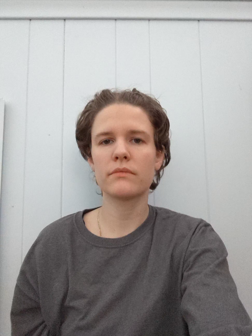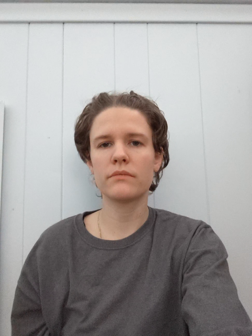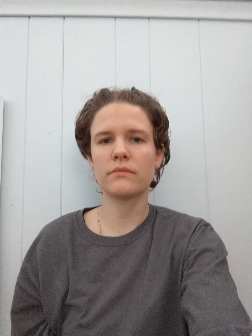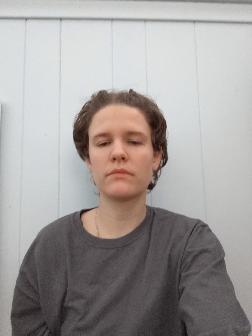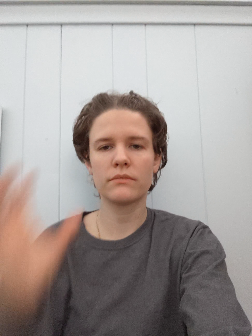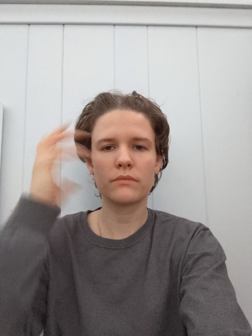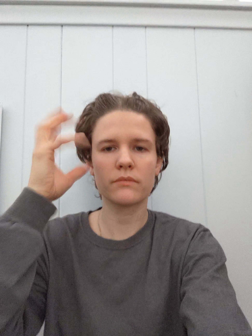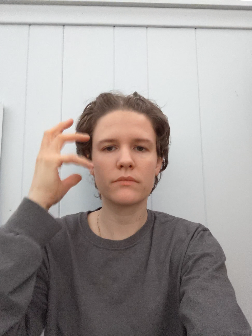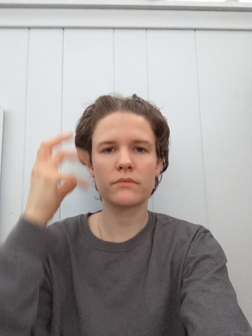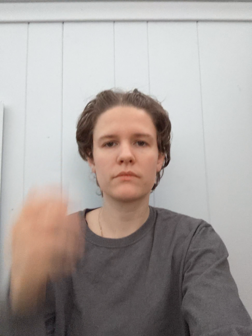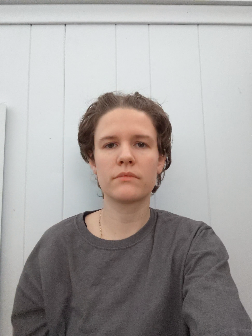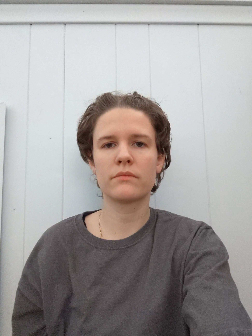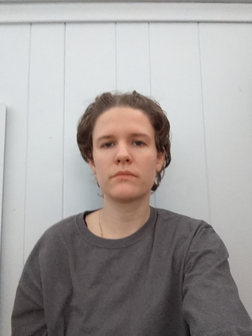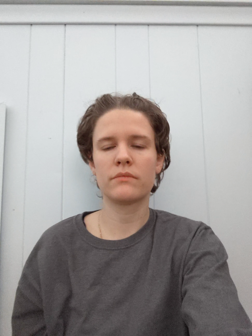radio